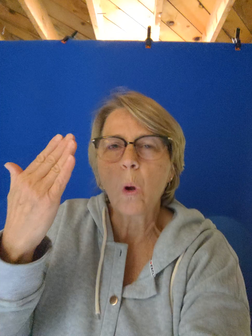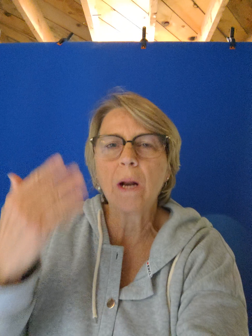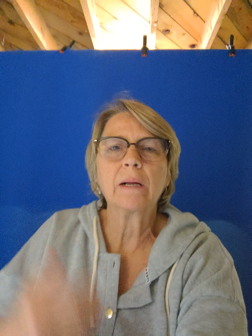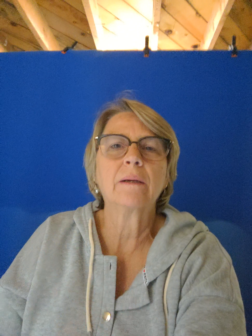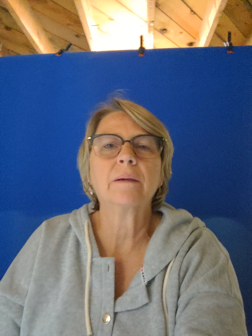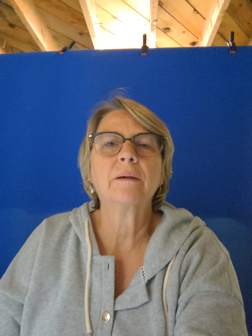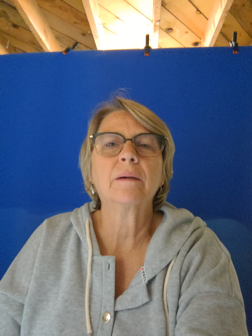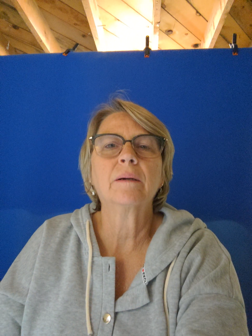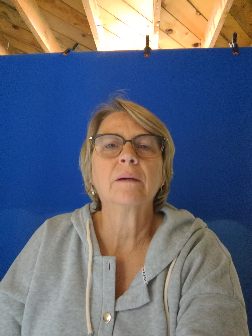morning